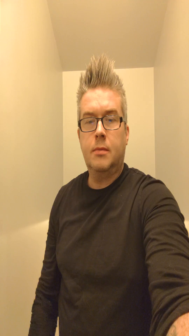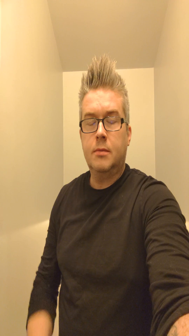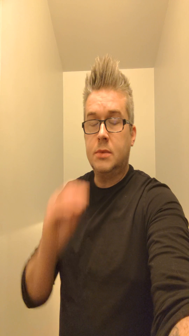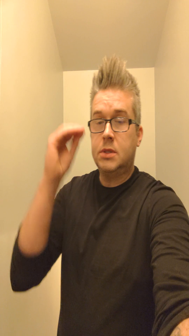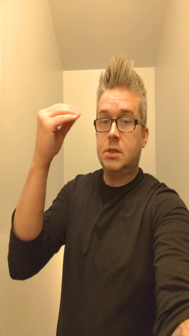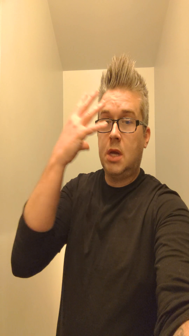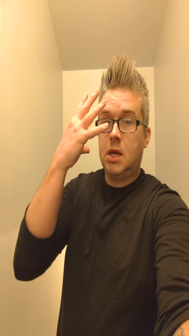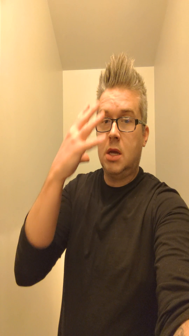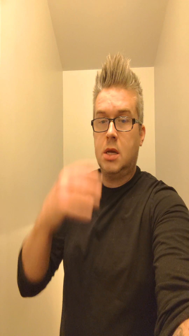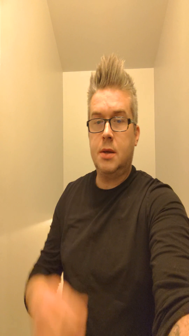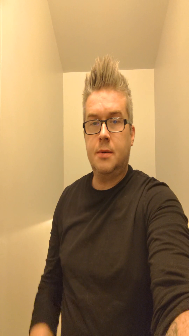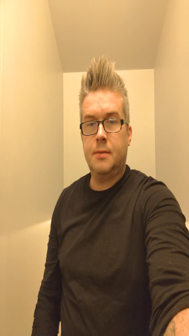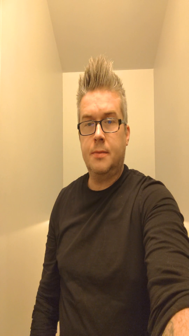sun